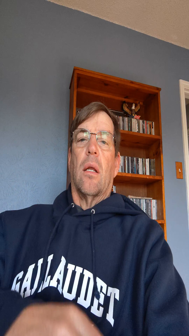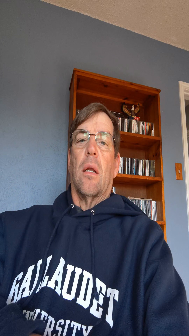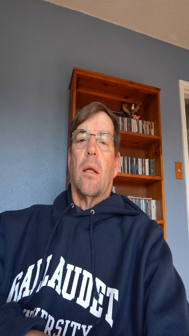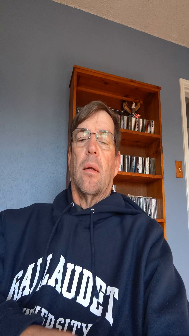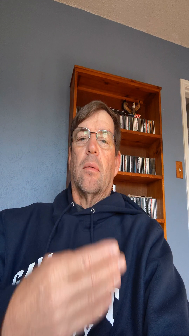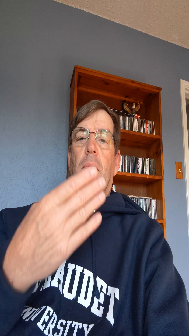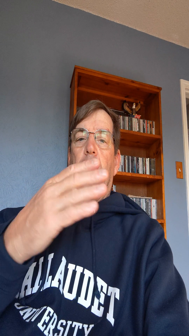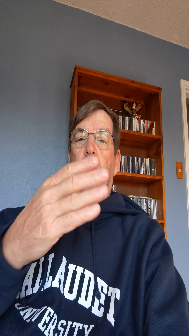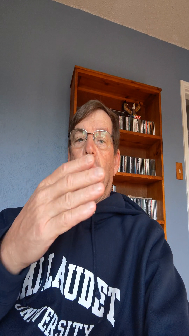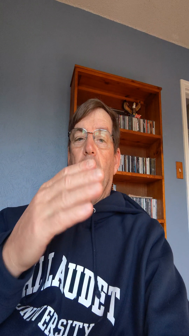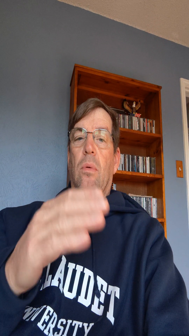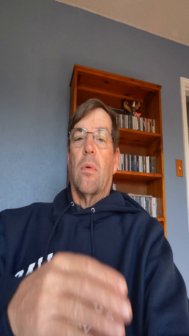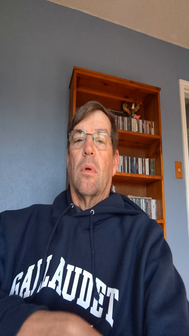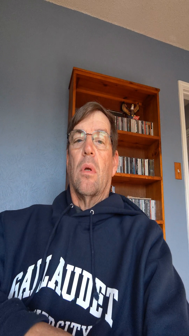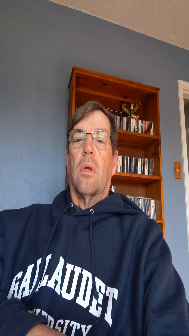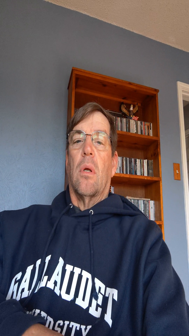blue